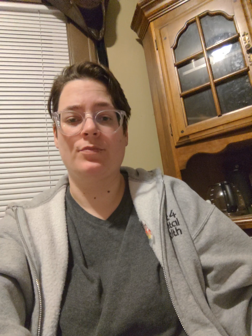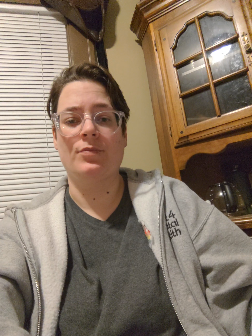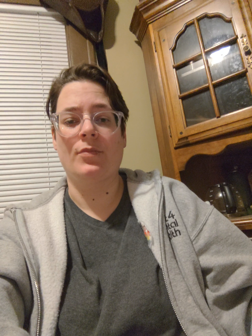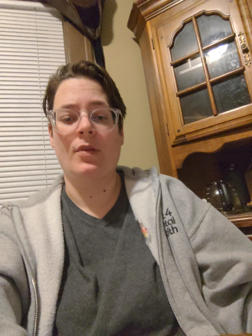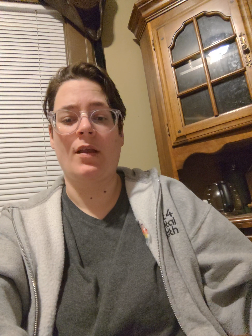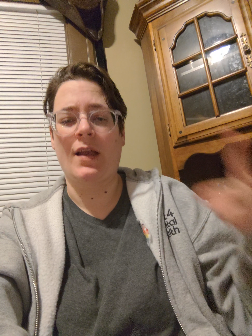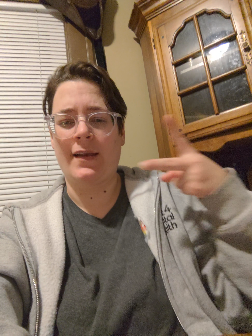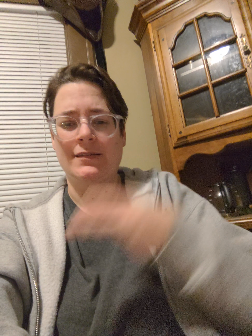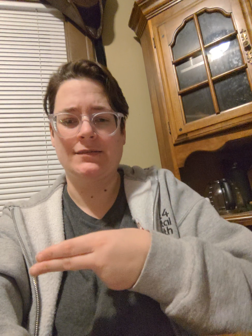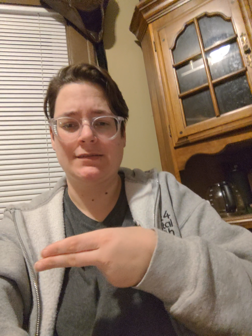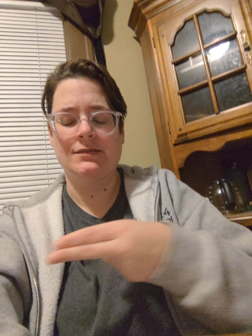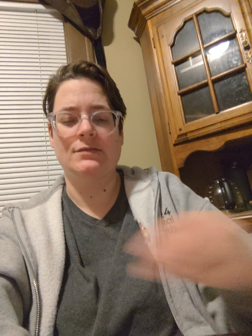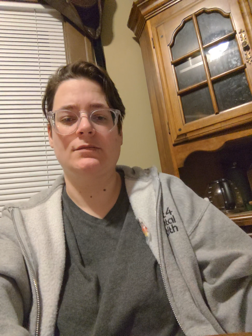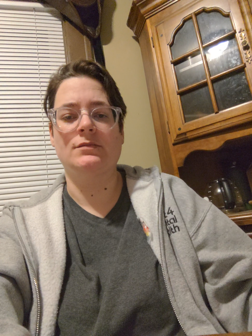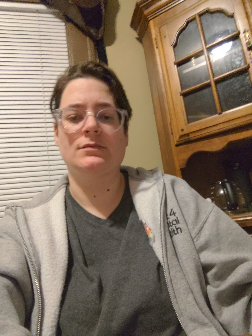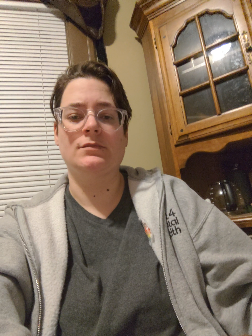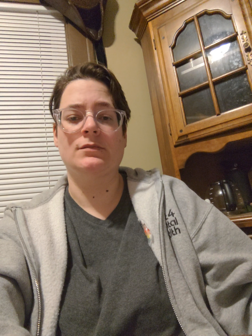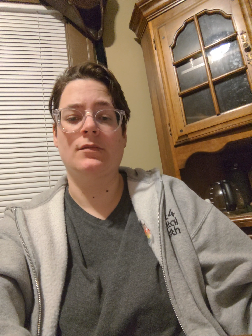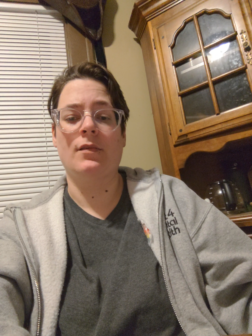cut